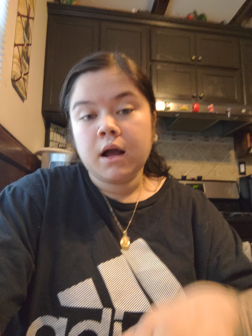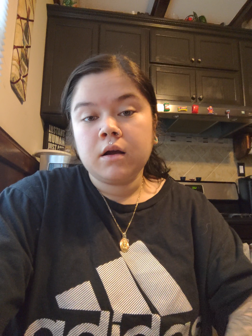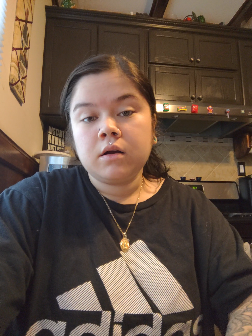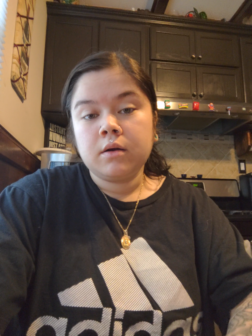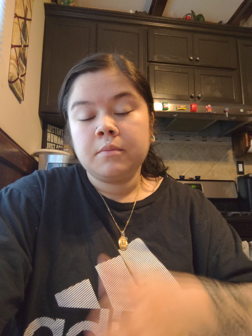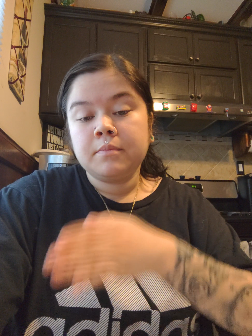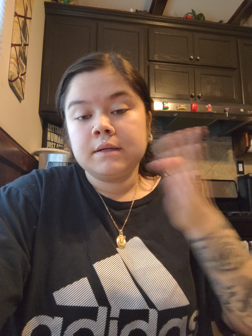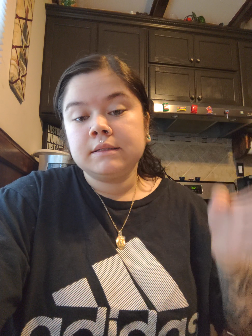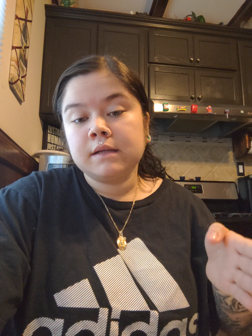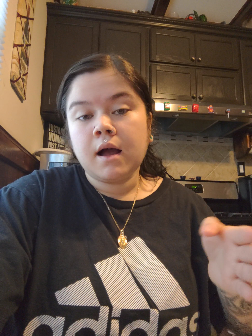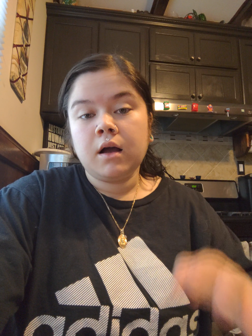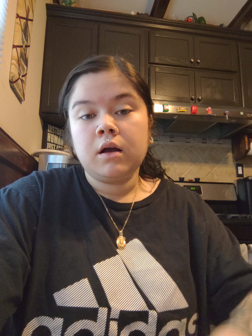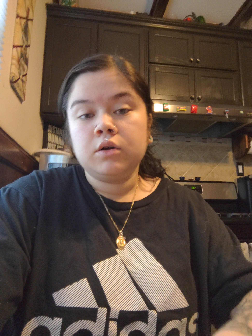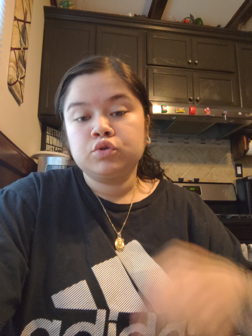beside